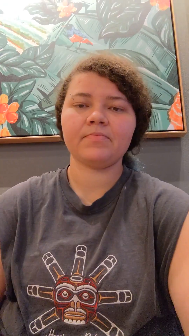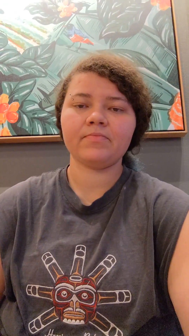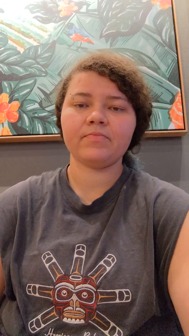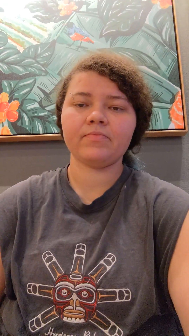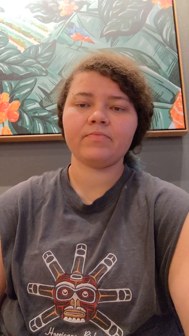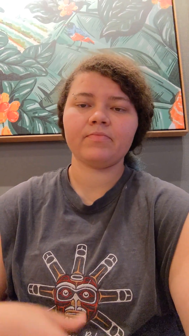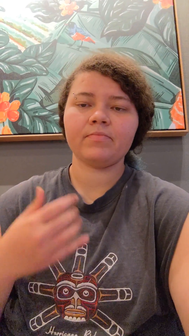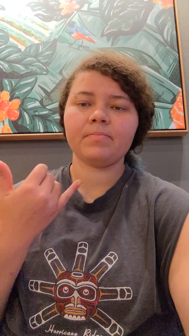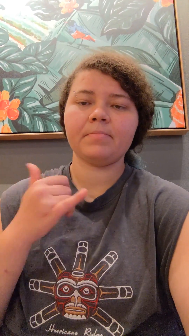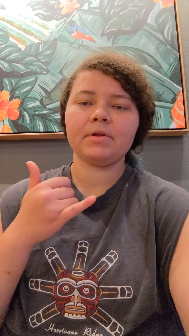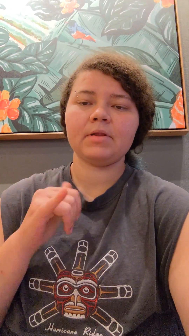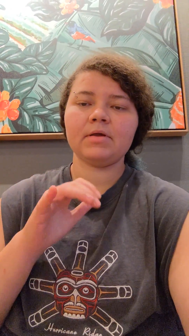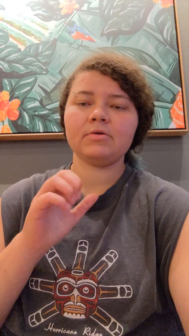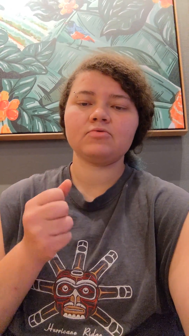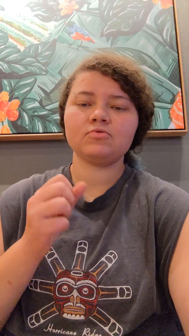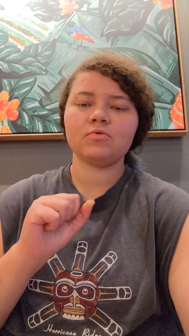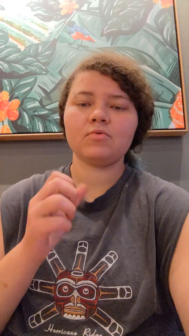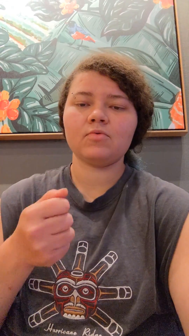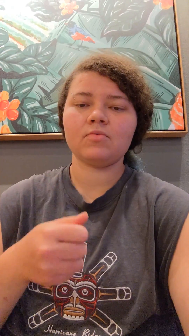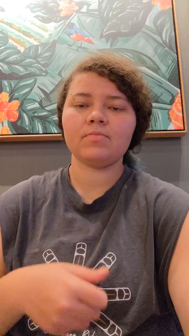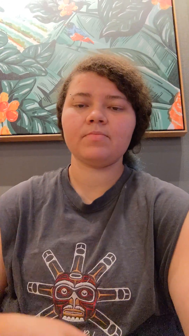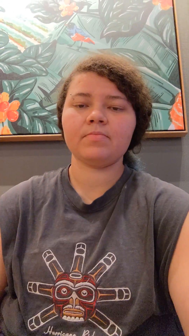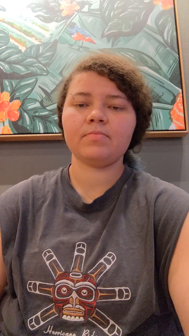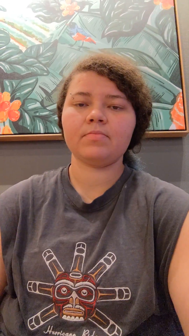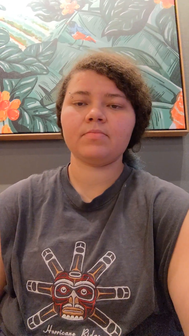play dough